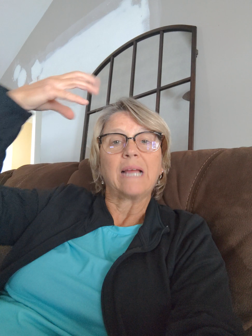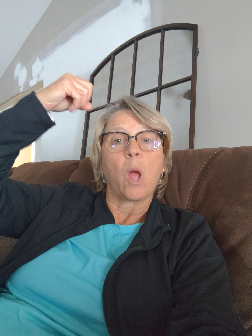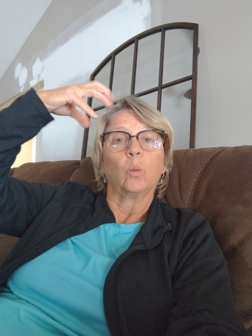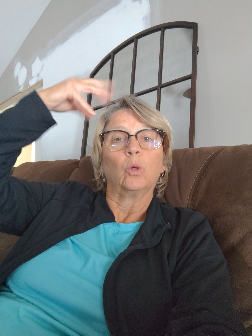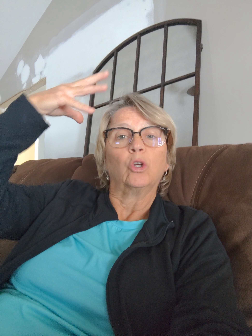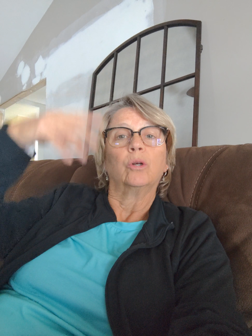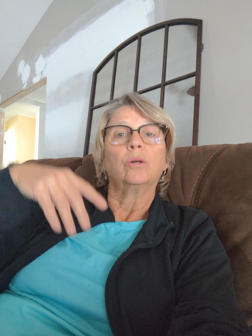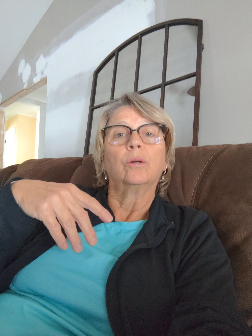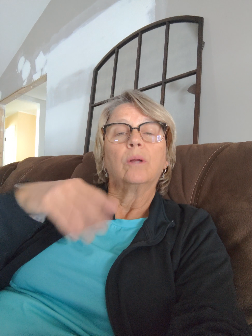shower